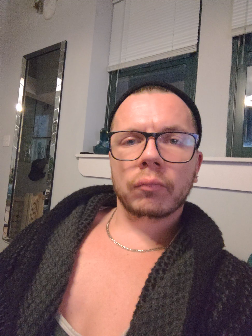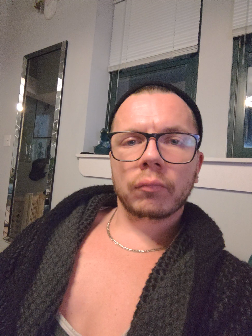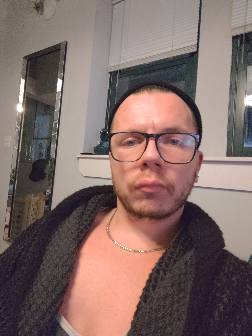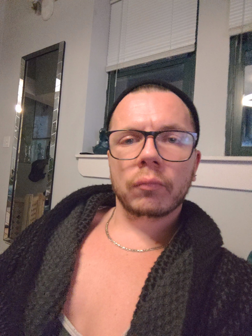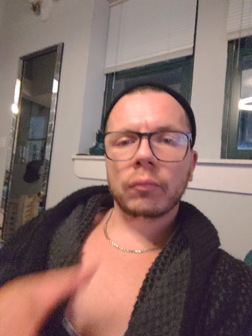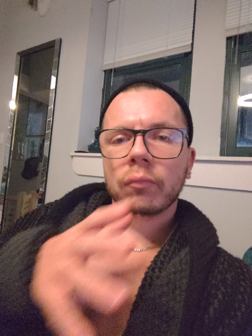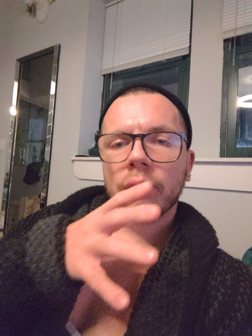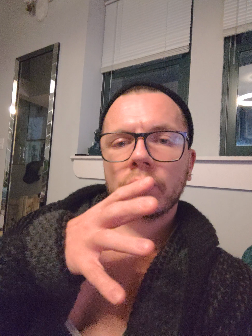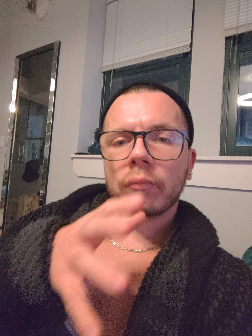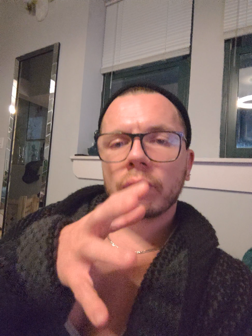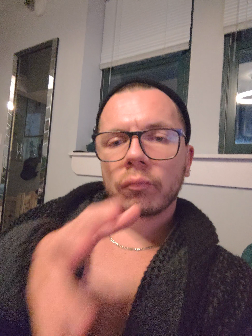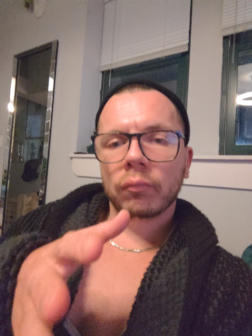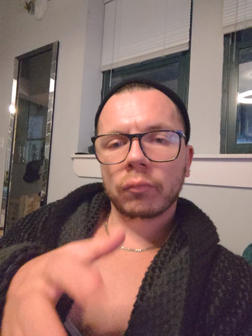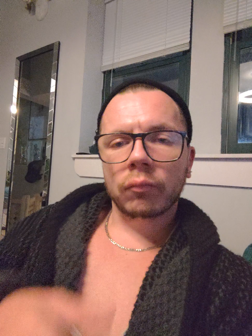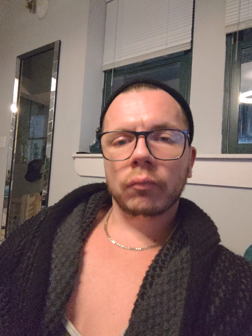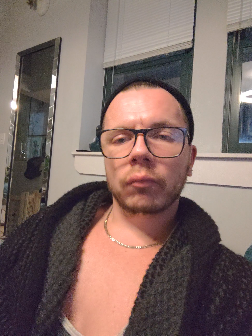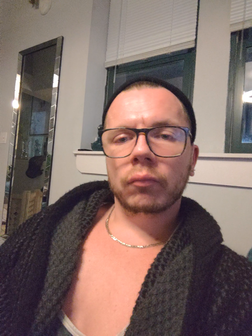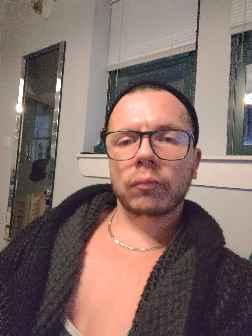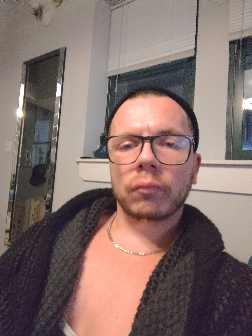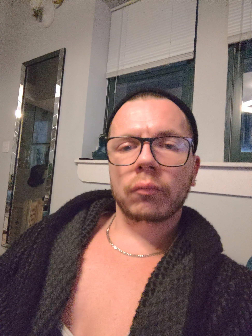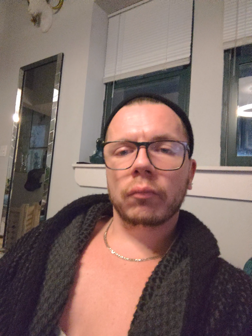grandma